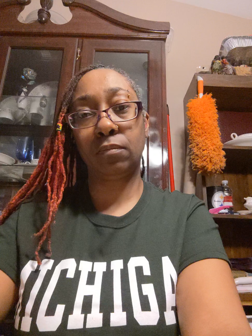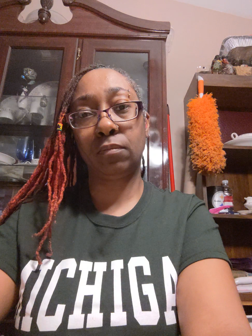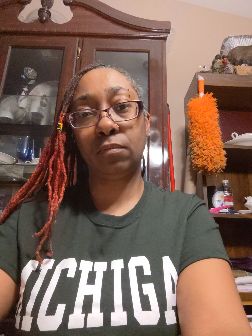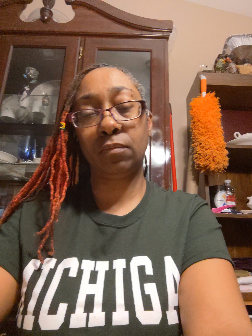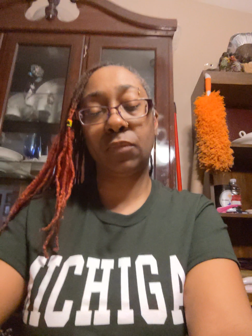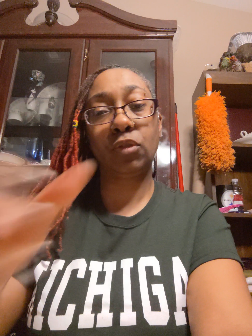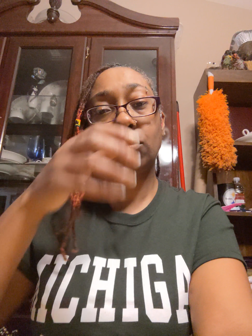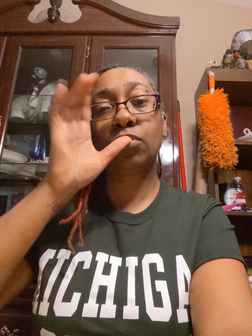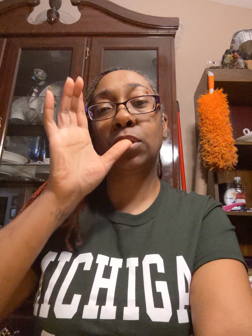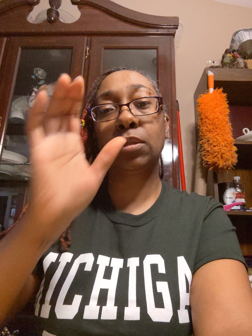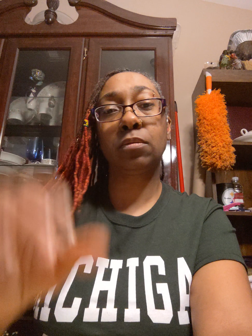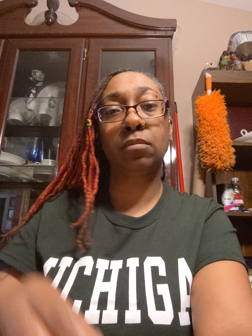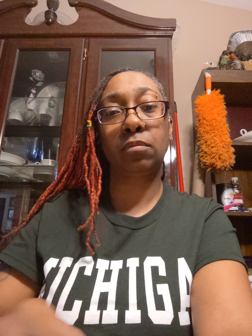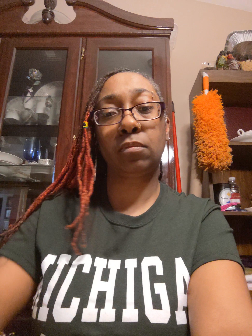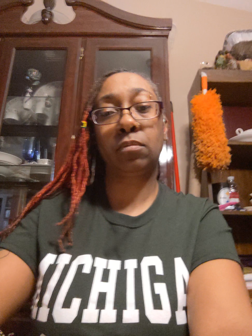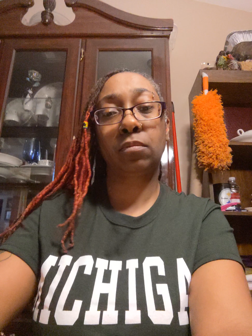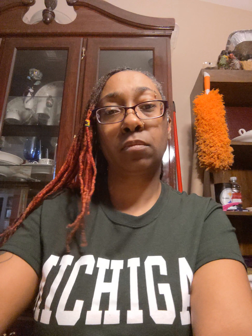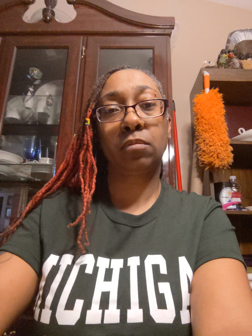drink